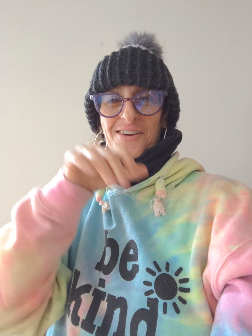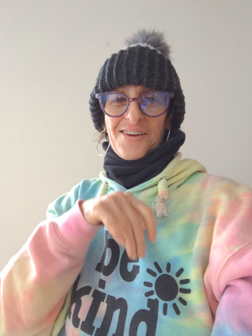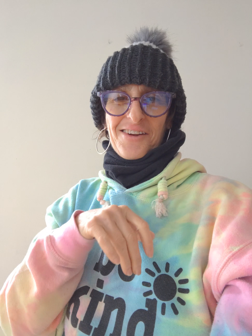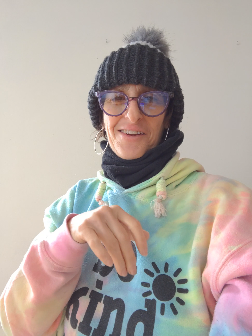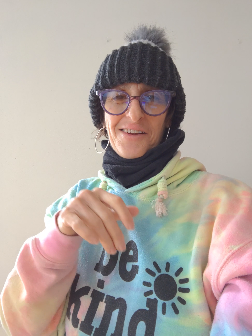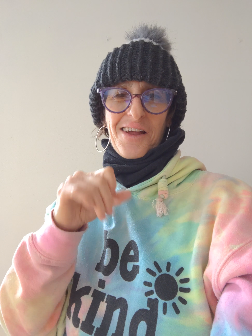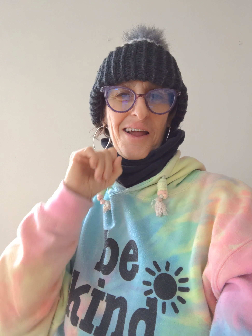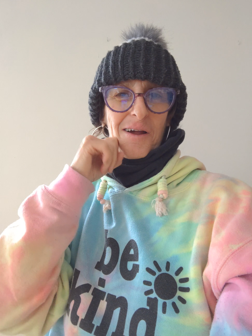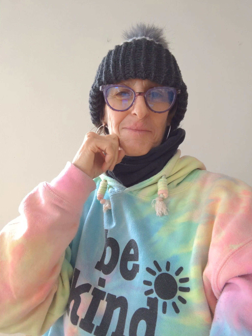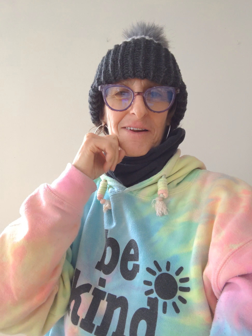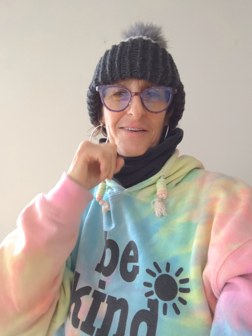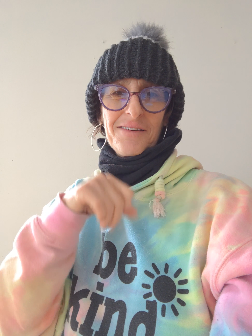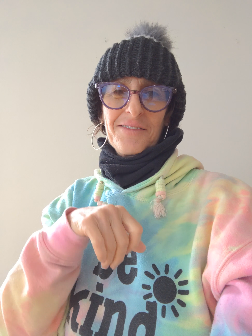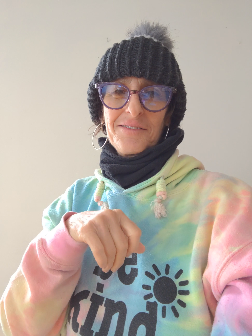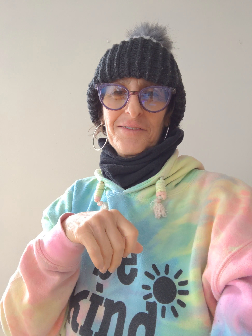apple